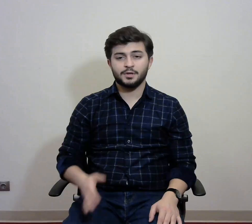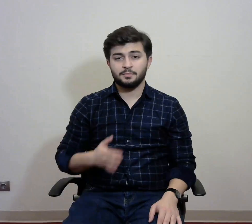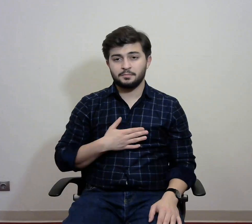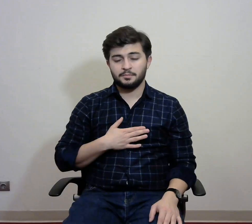mən